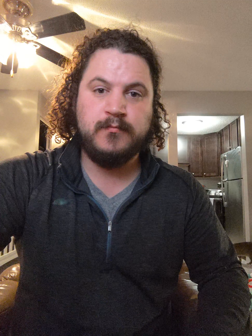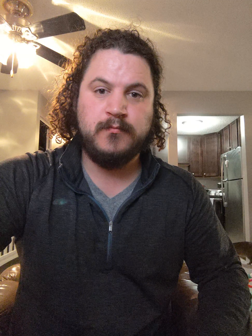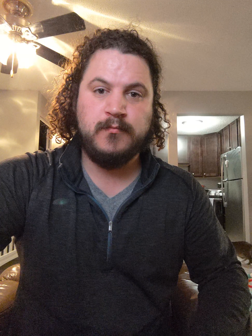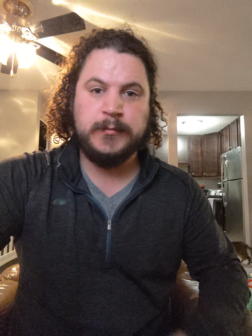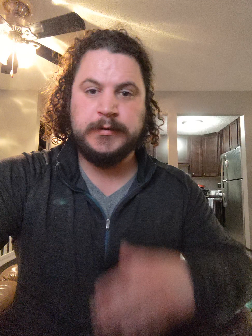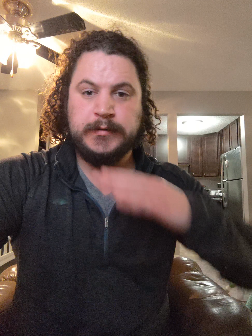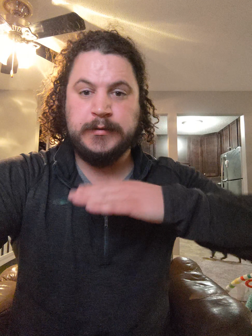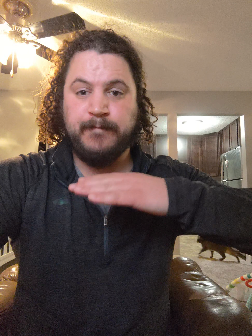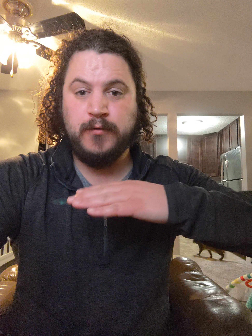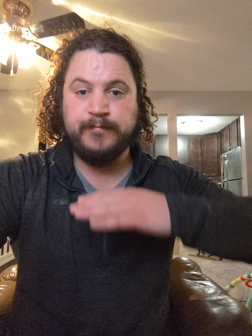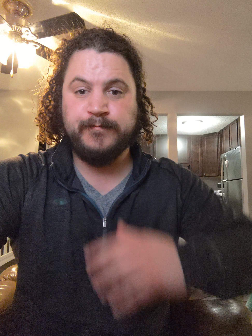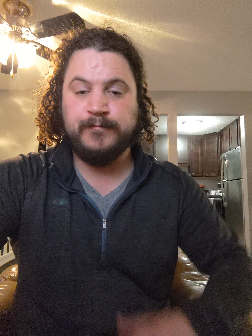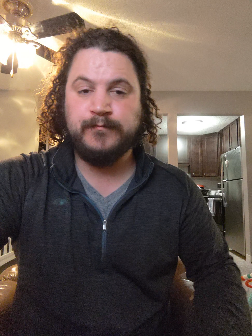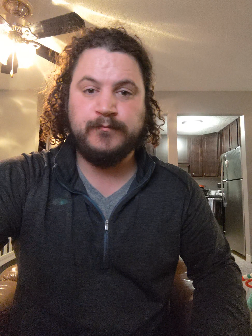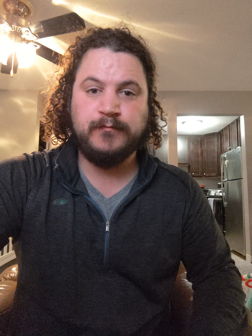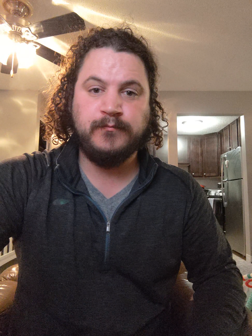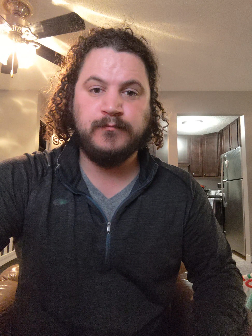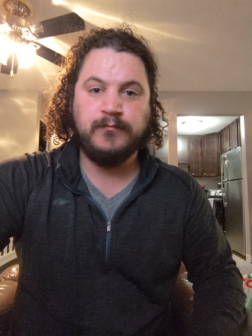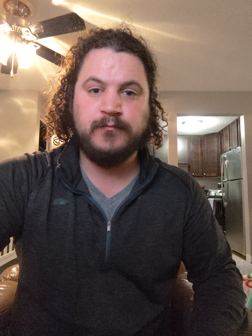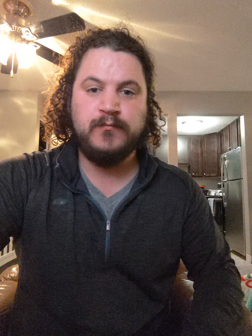table